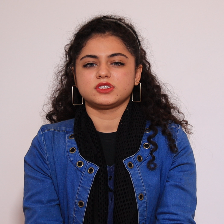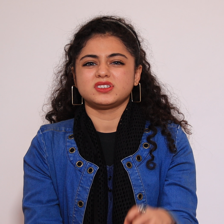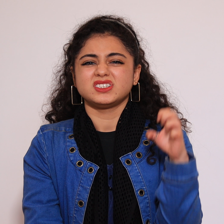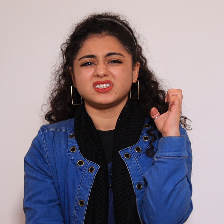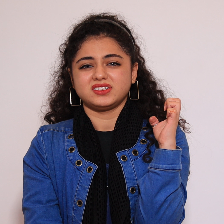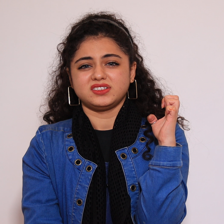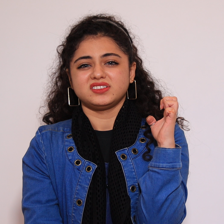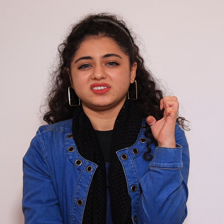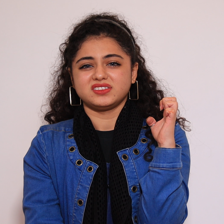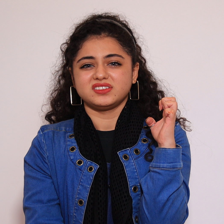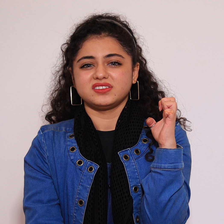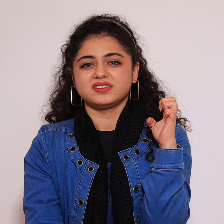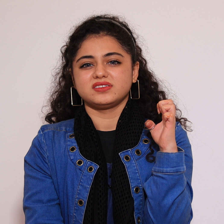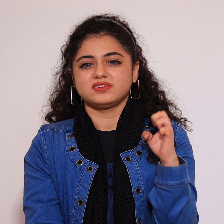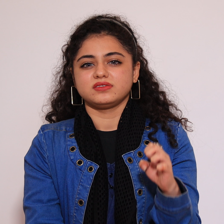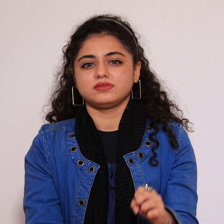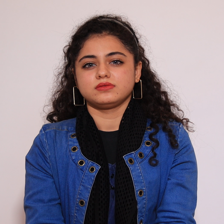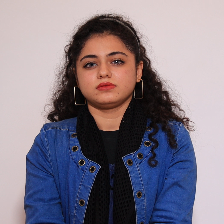stiff